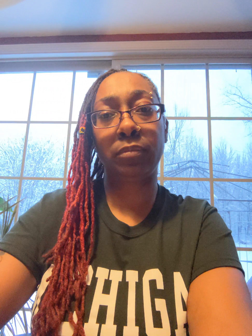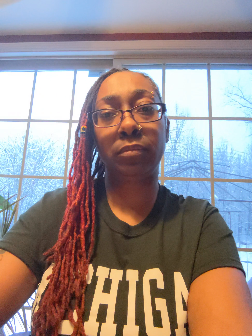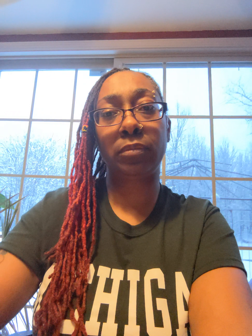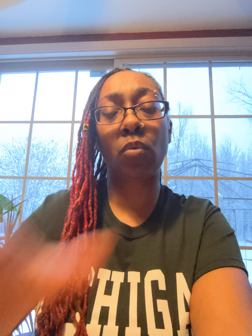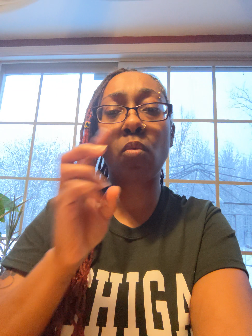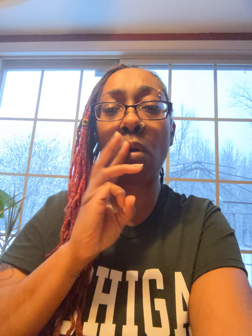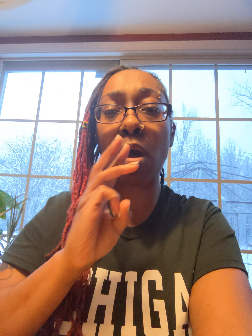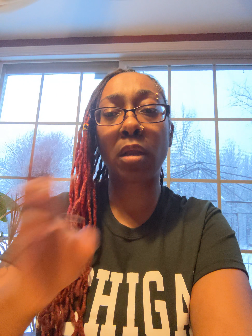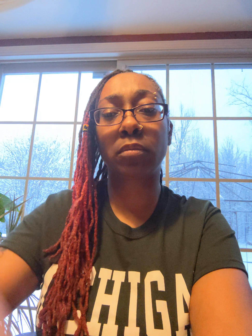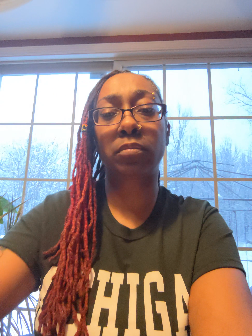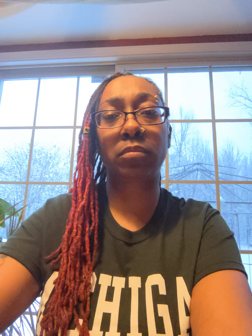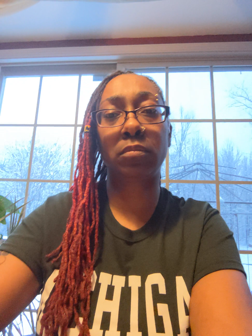water